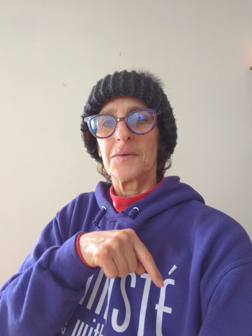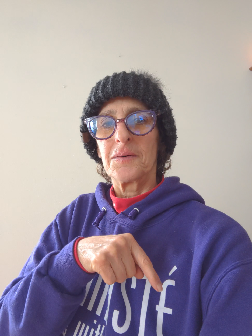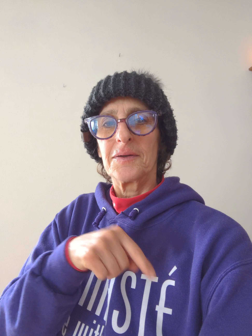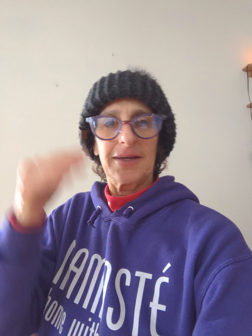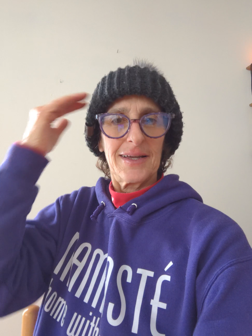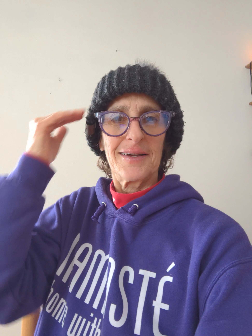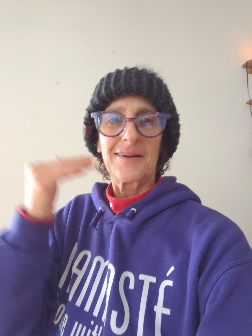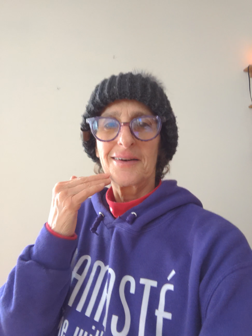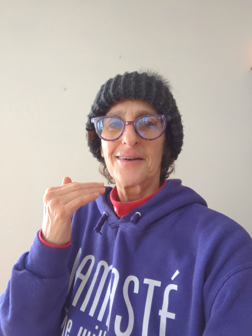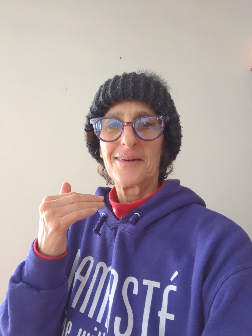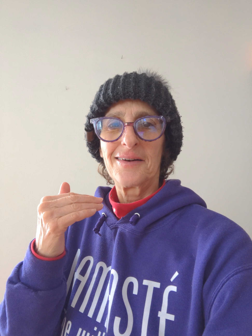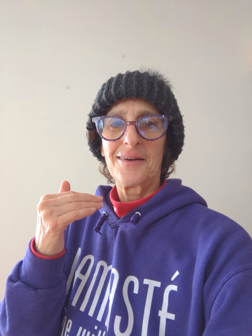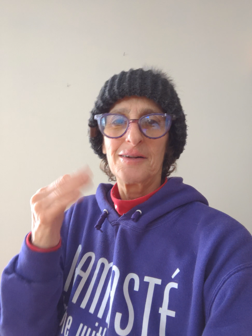head